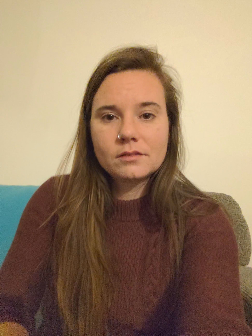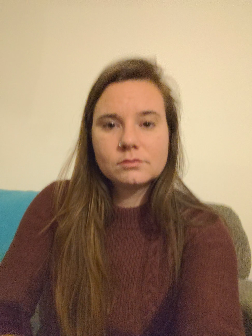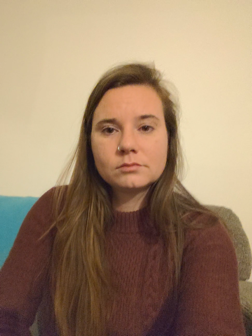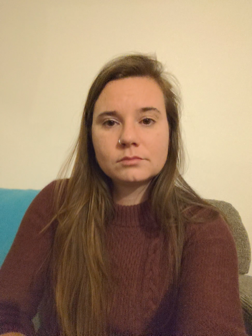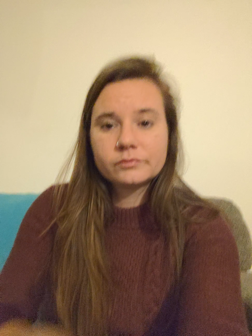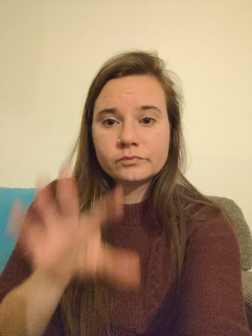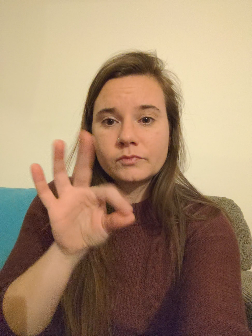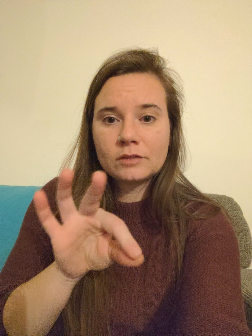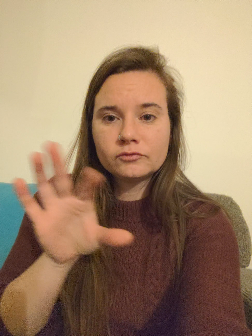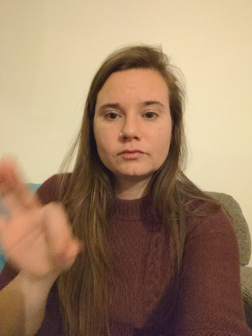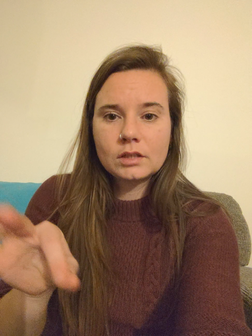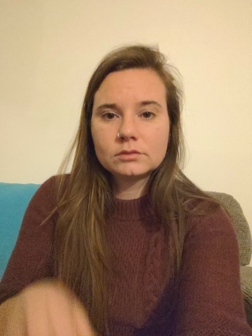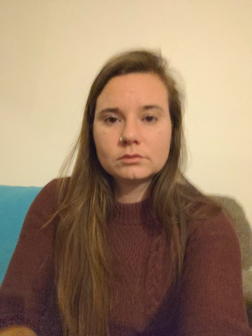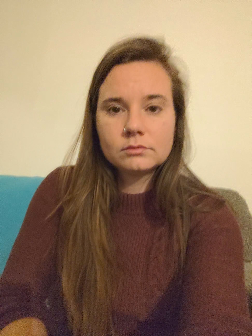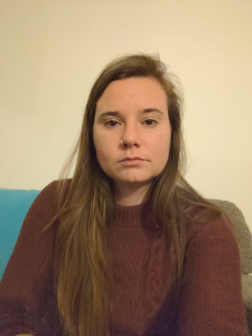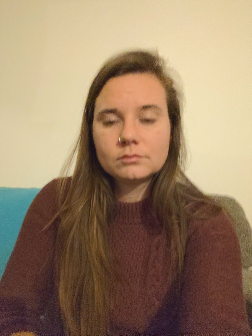french fries